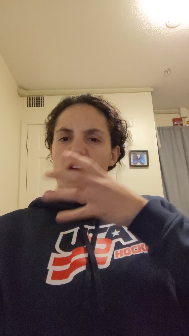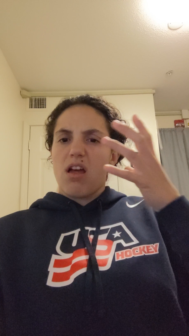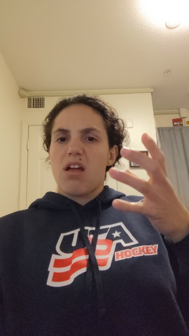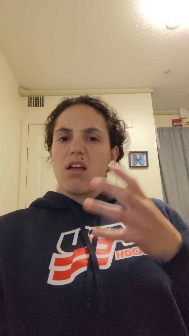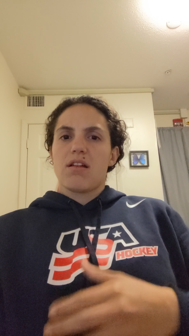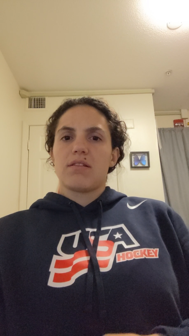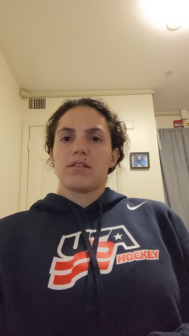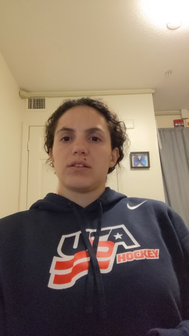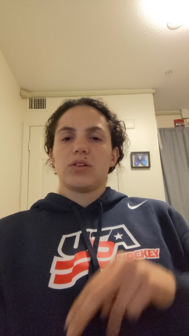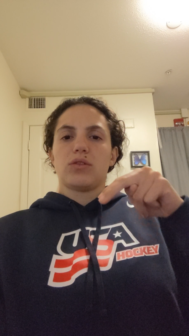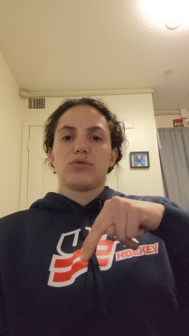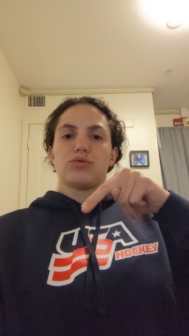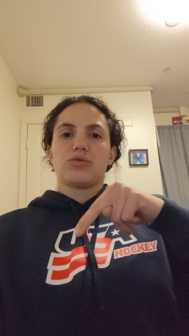nurse